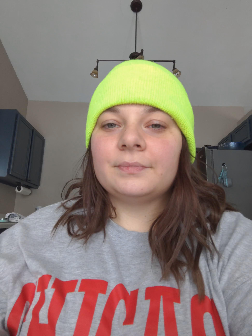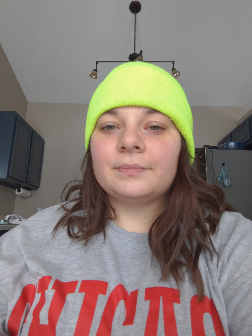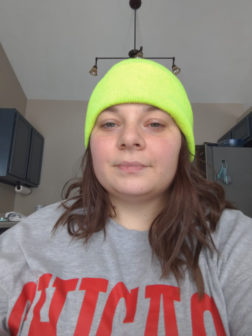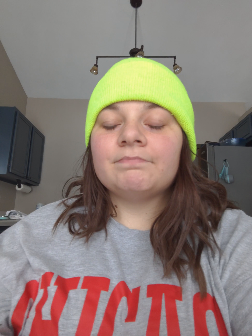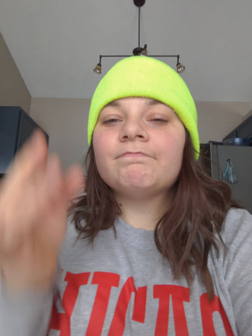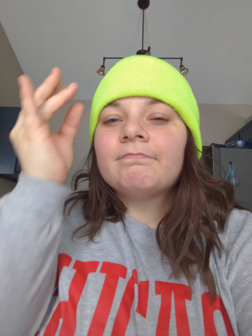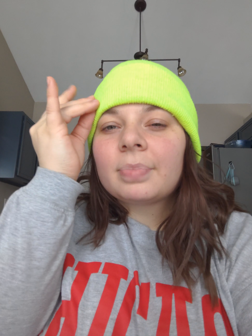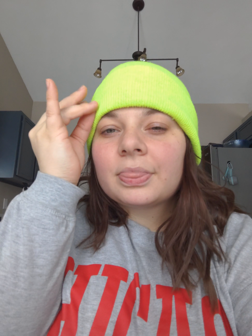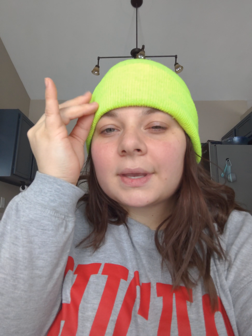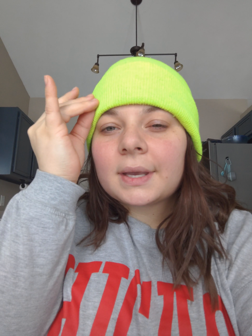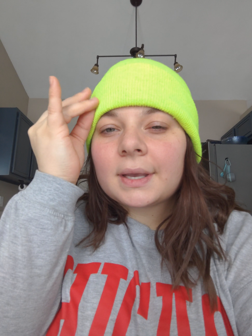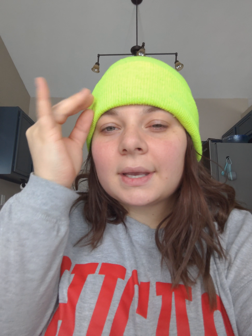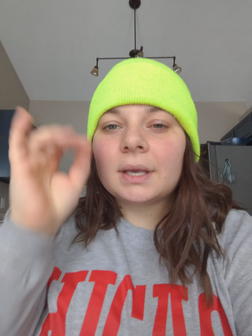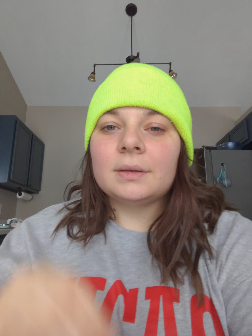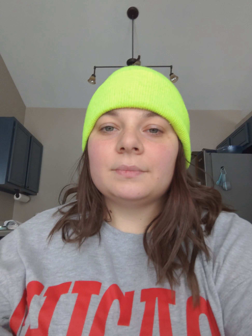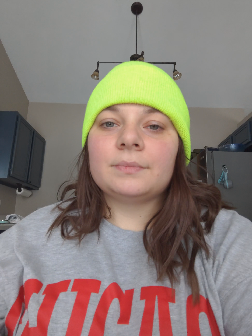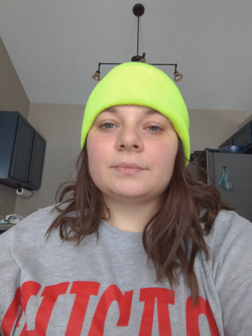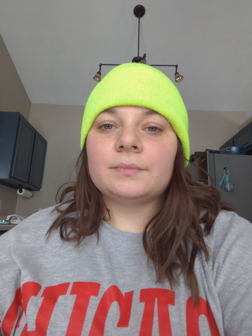think